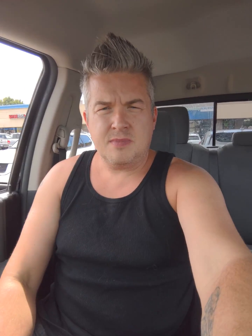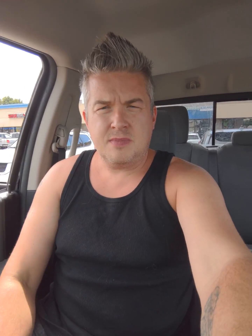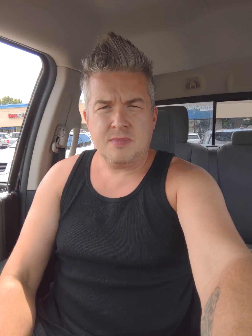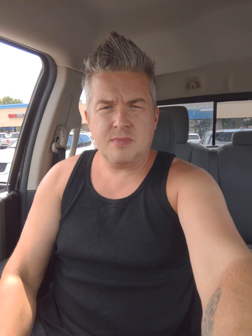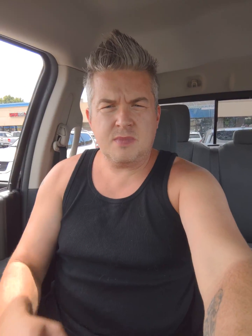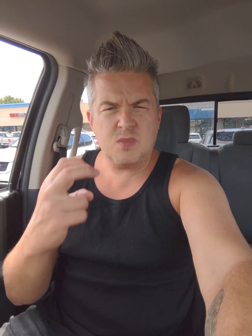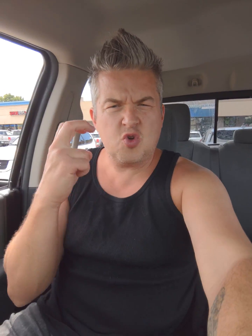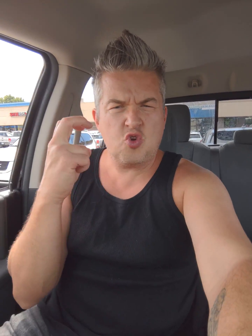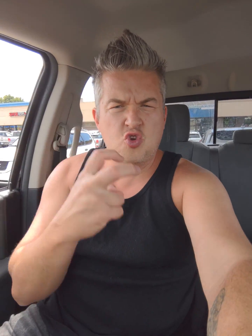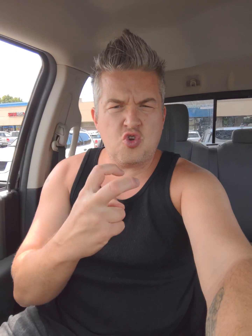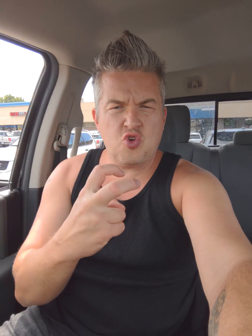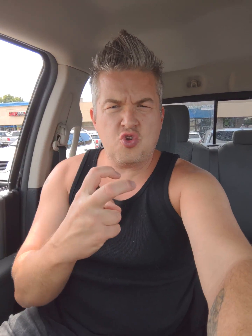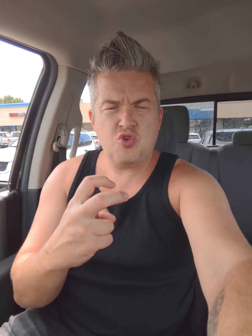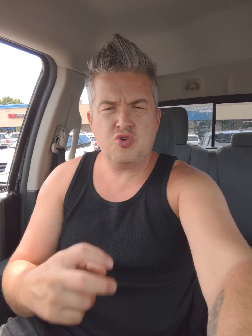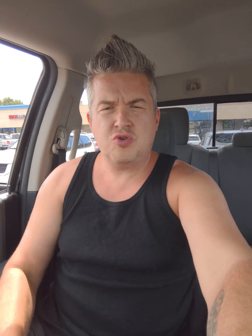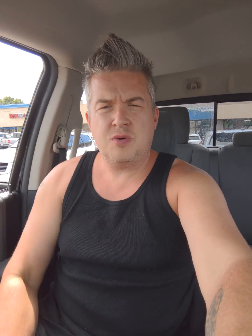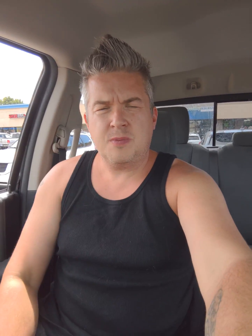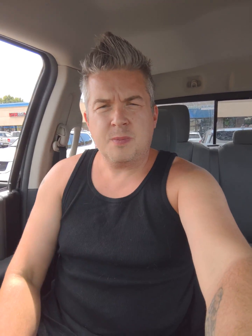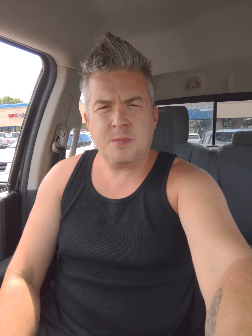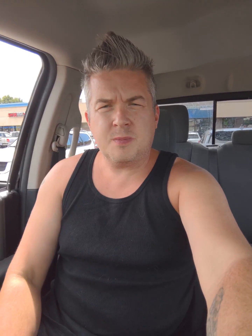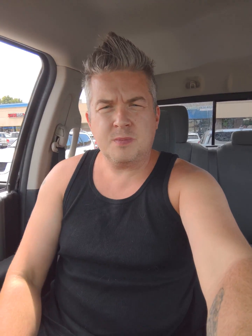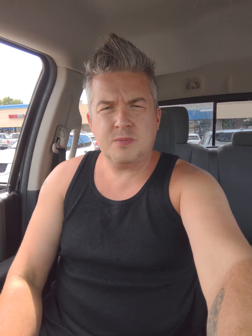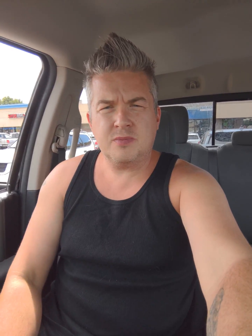hard